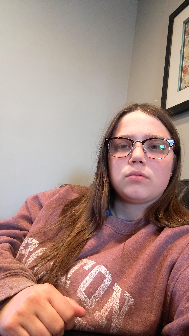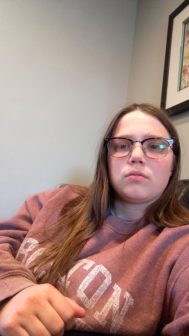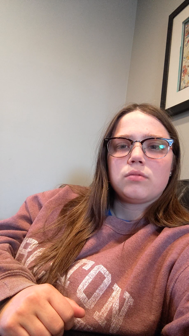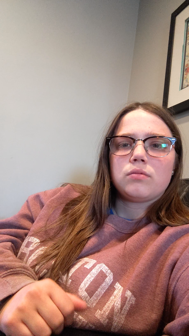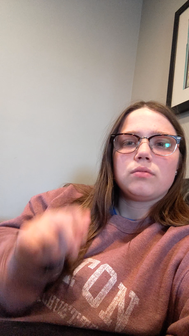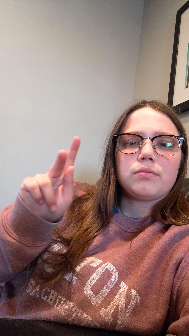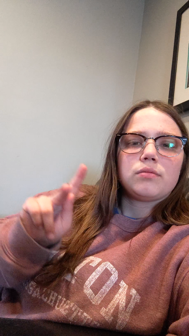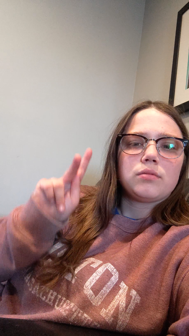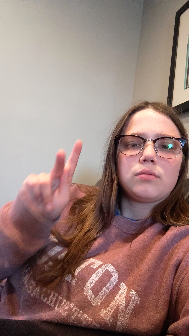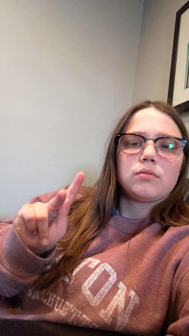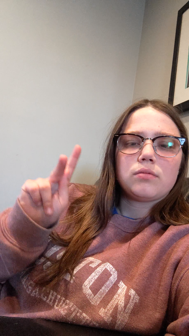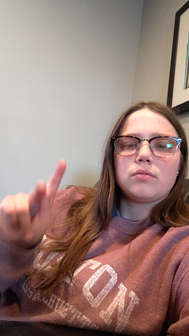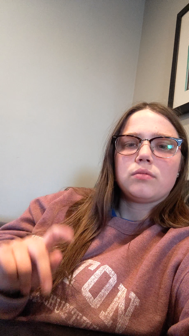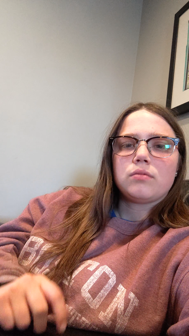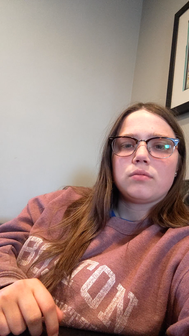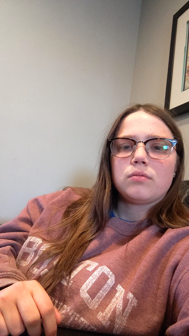people